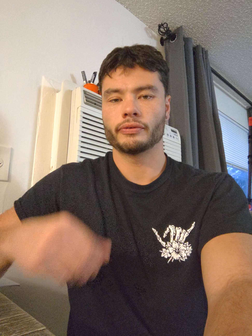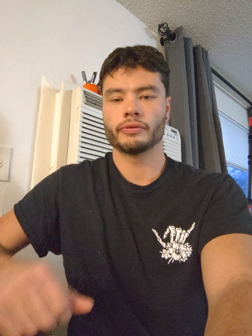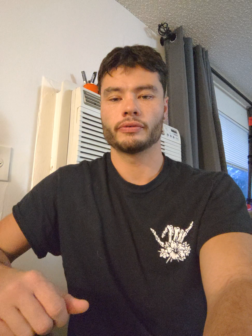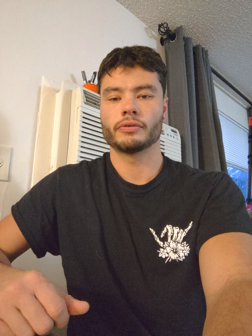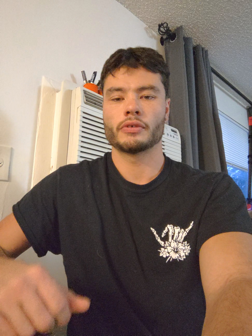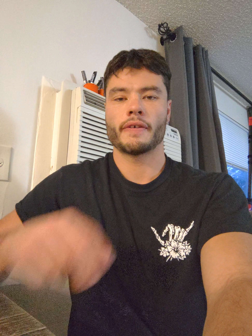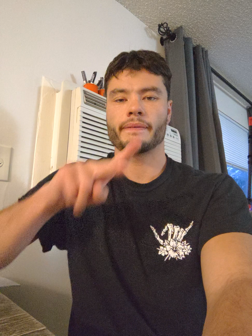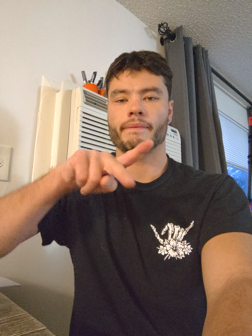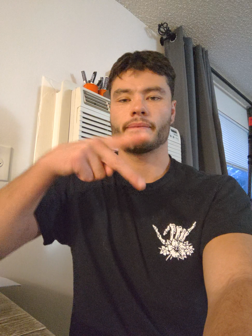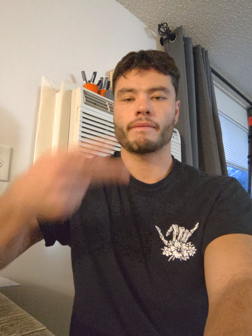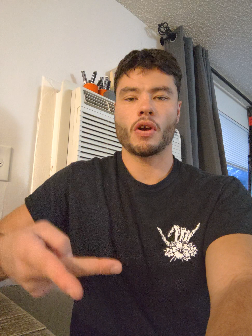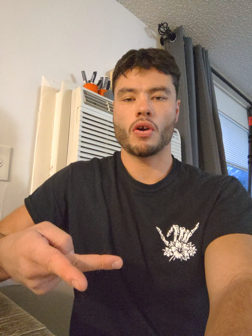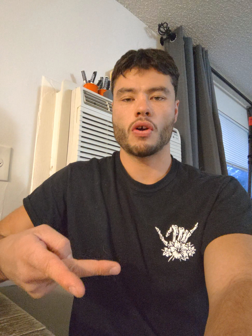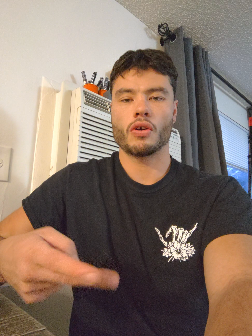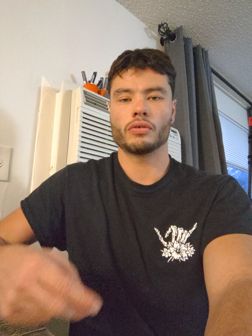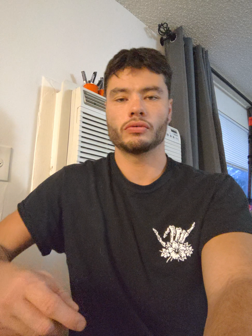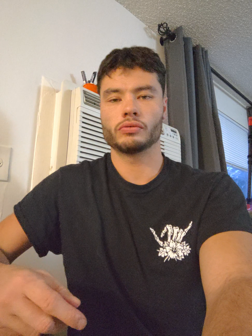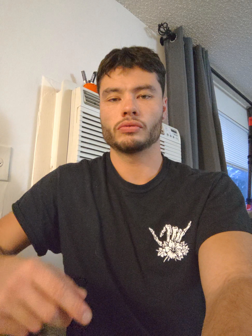fall